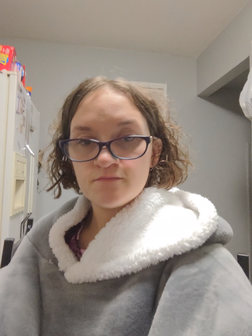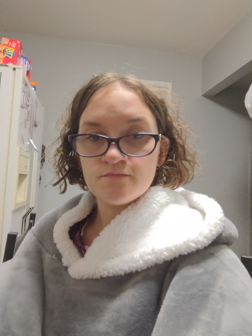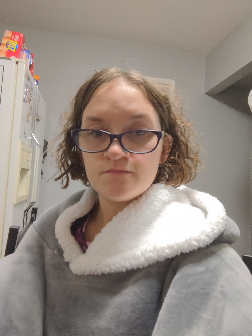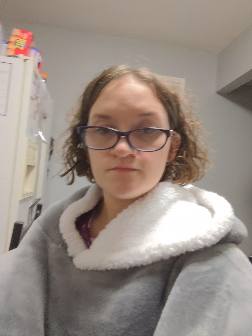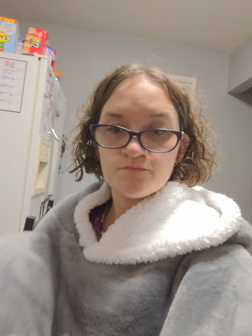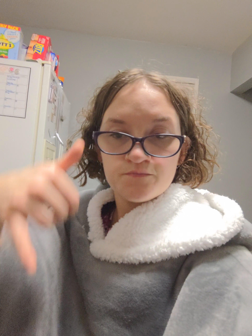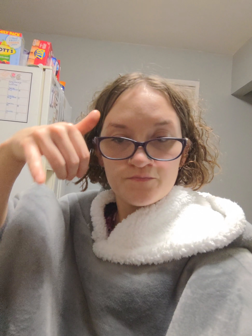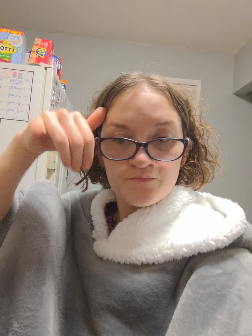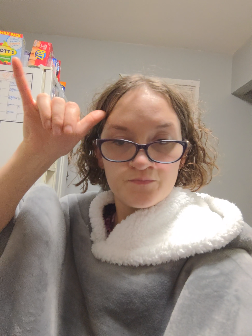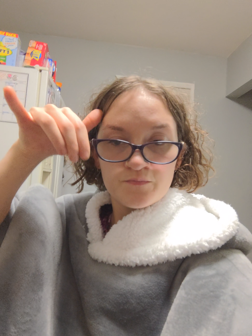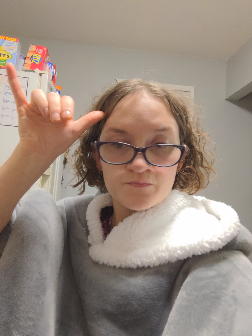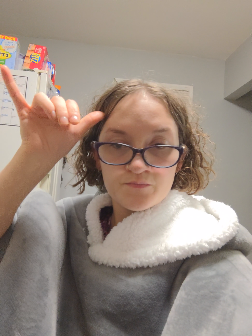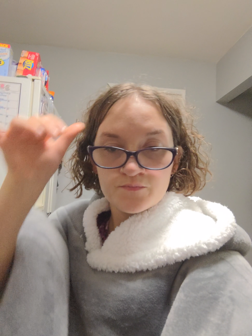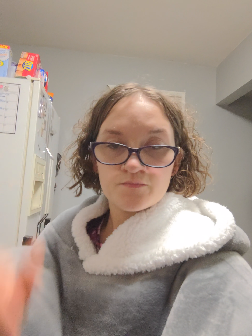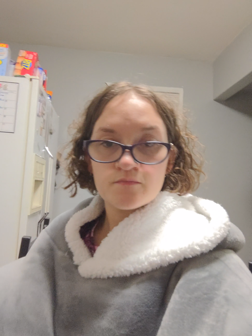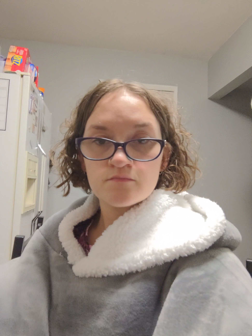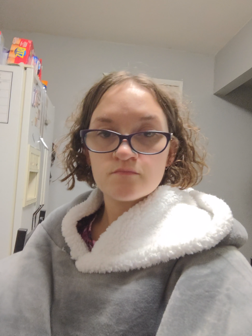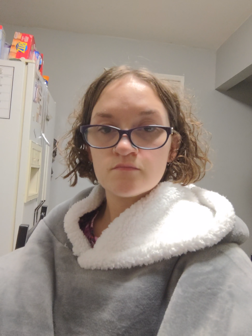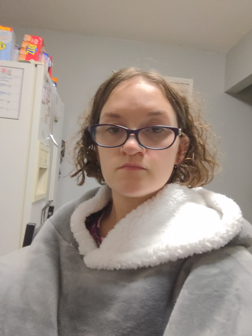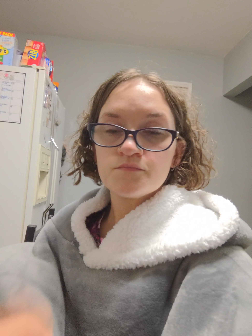cow